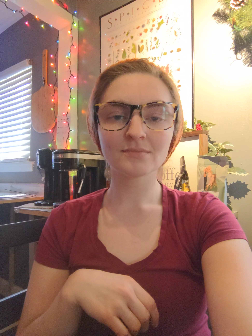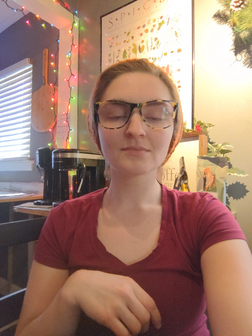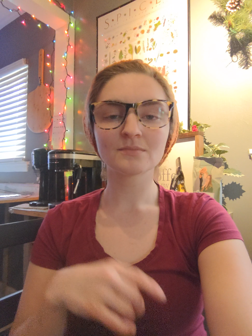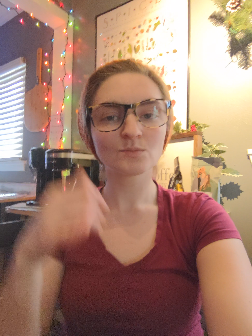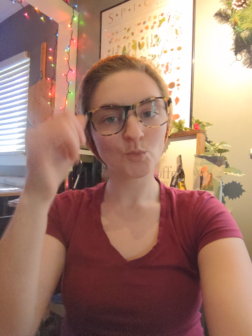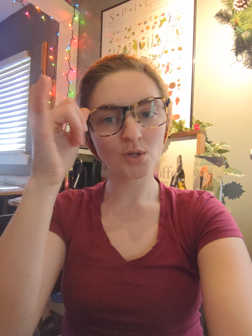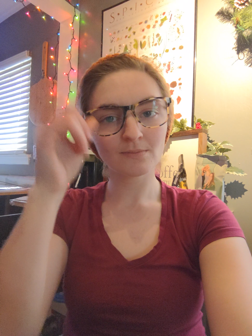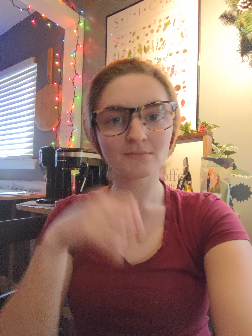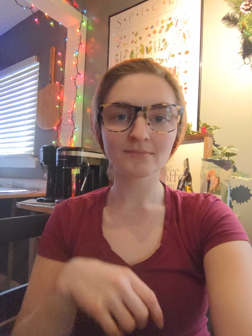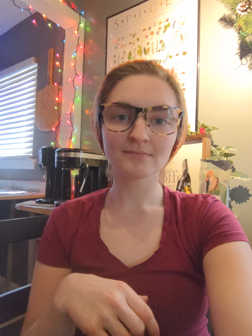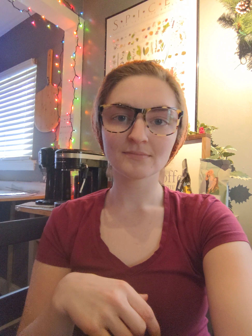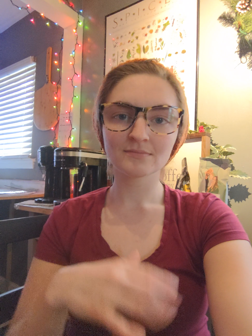cow